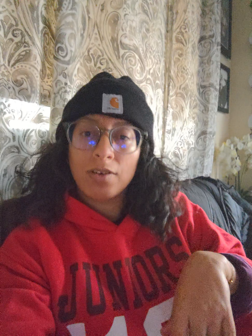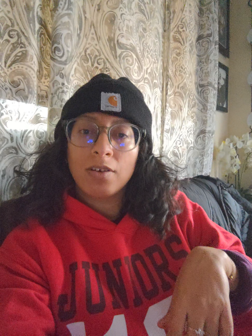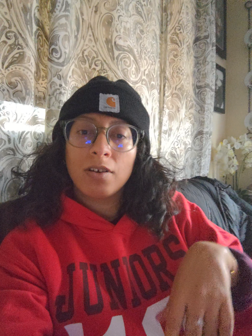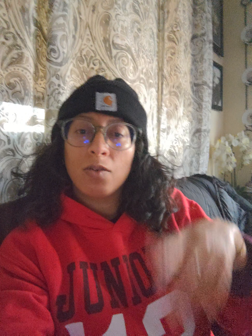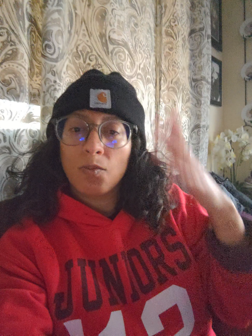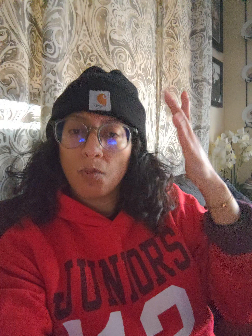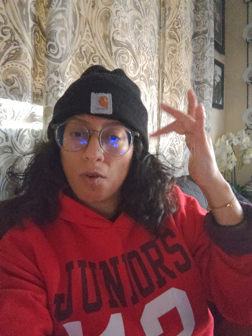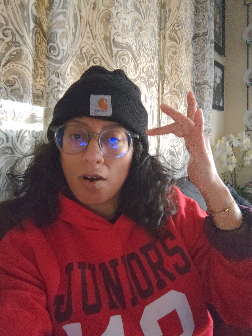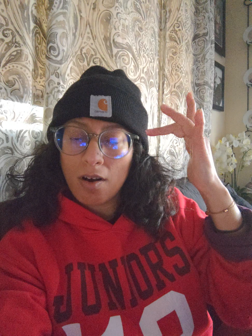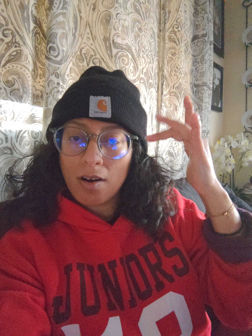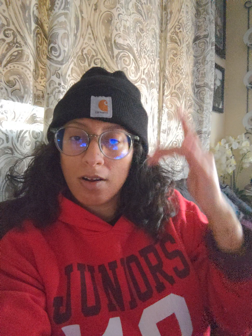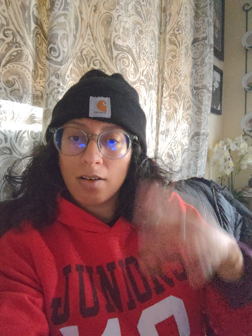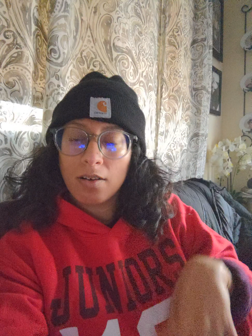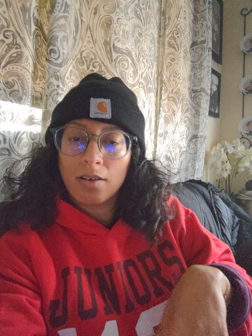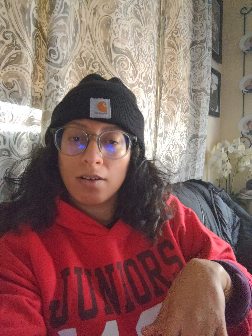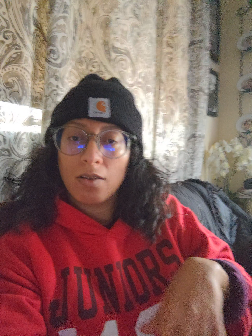why